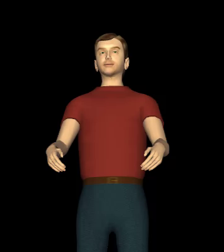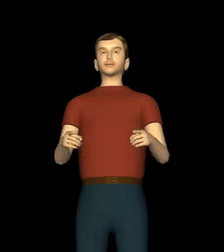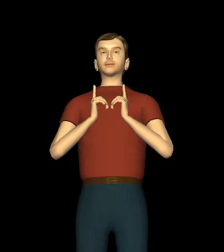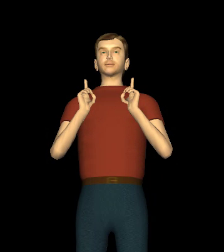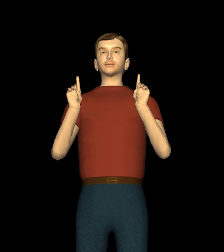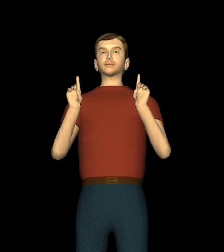ديمقراطية